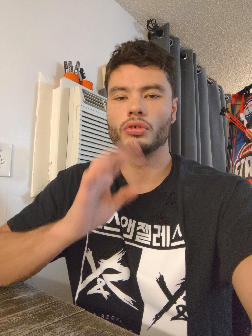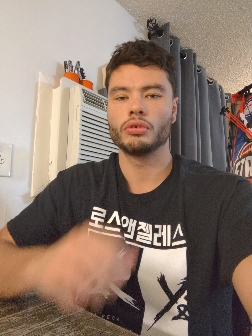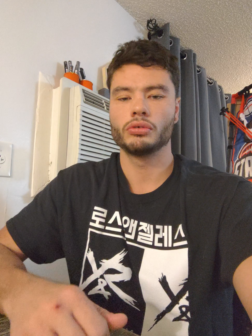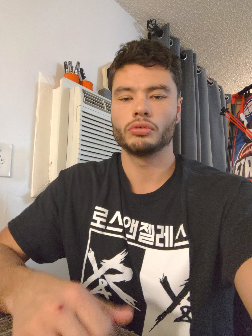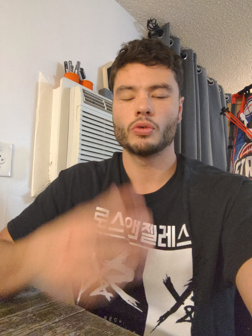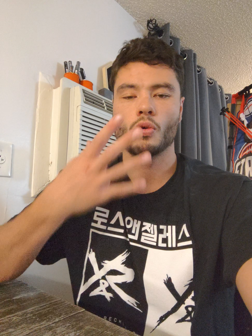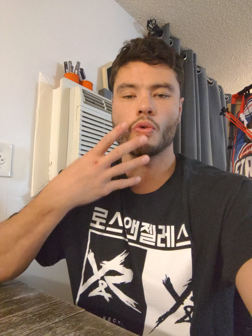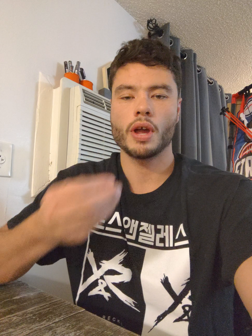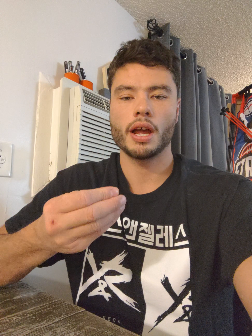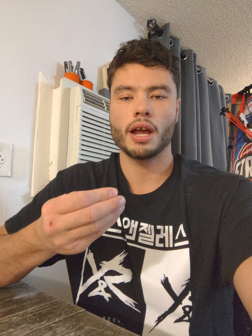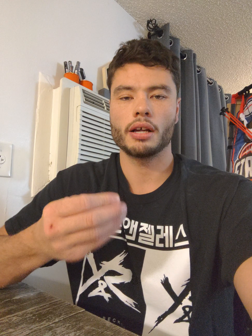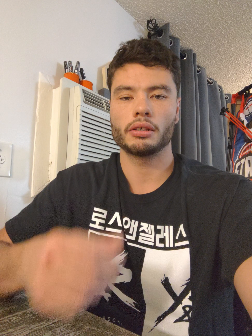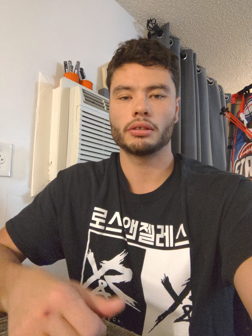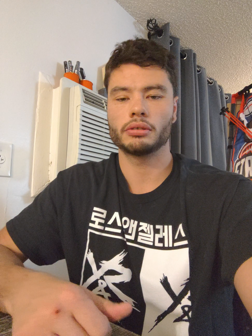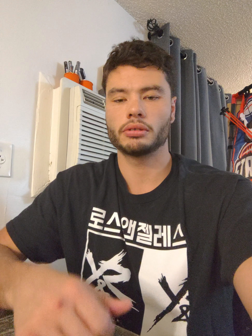wet